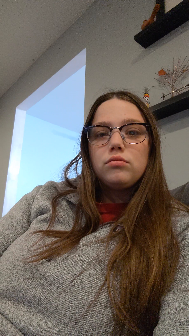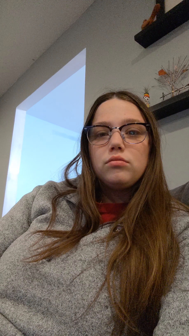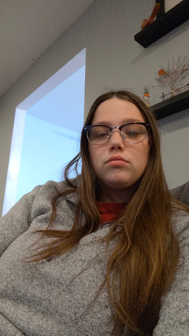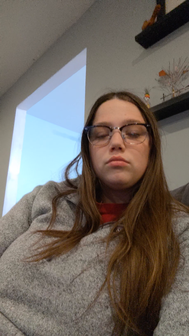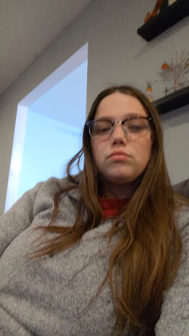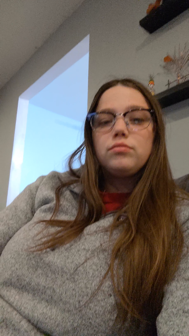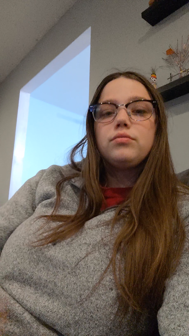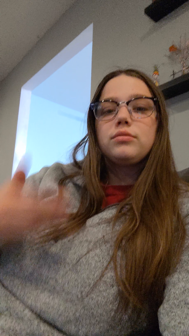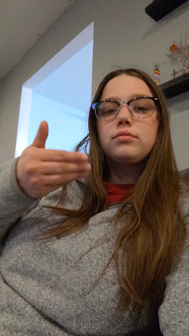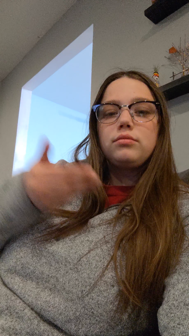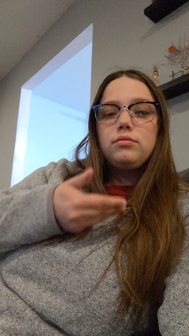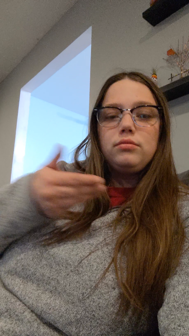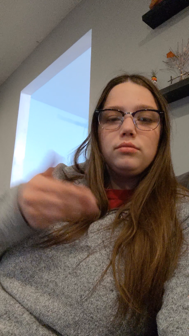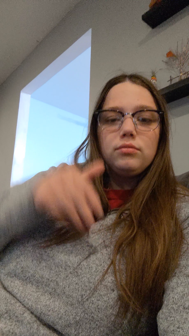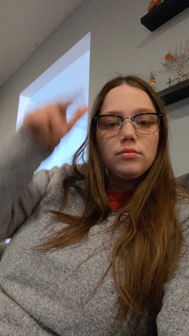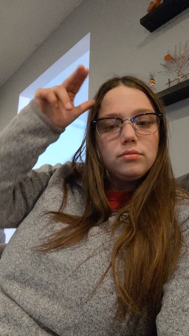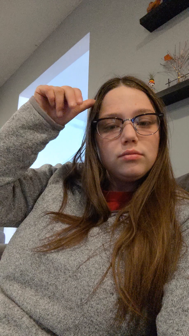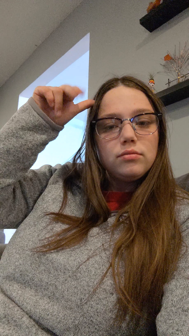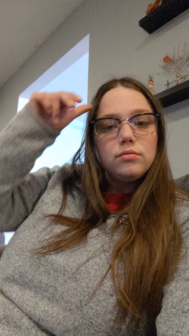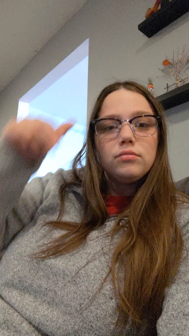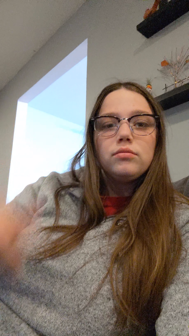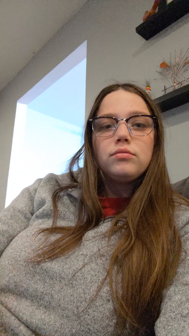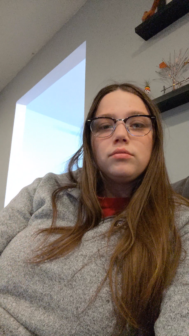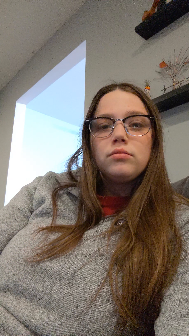pony